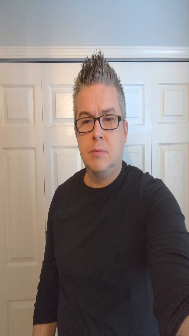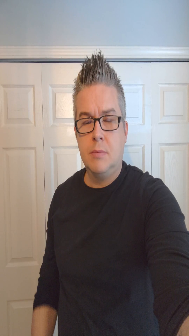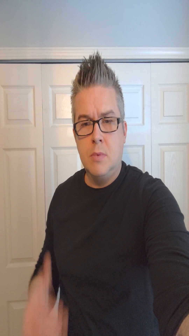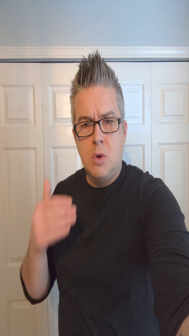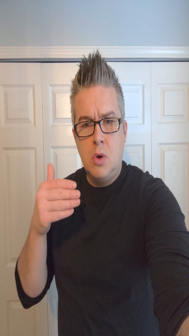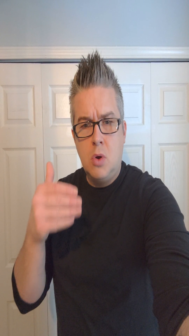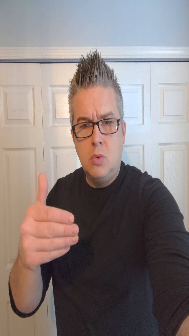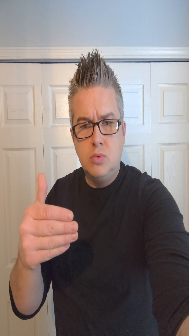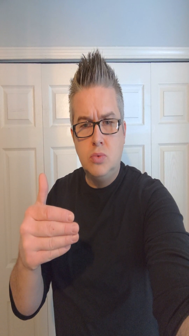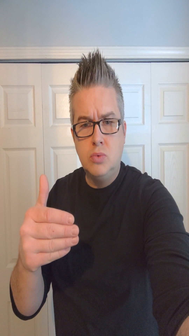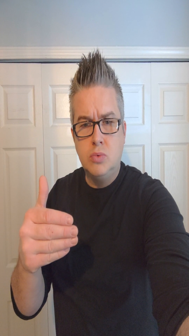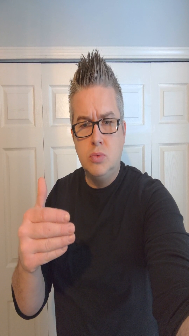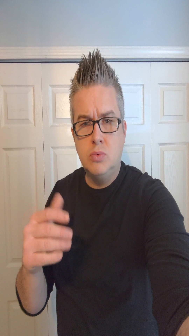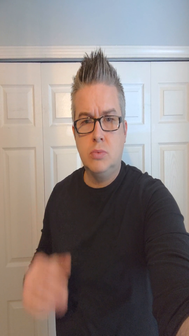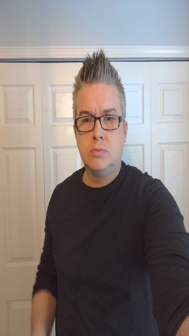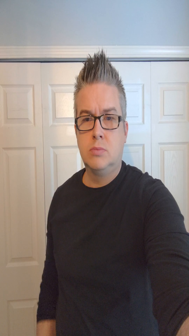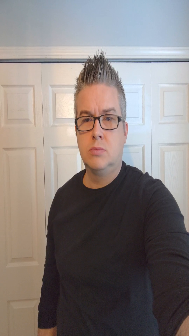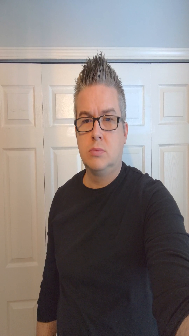close